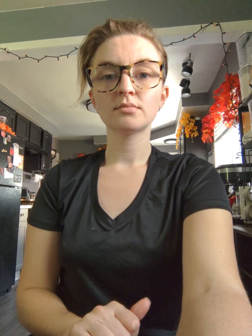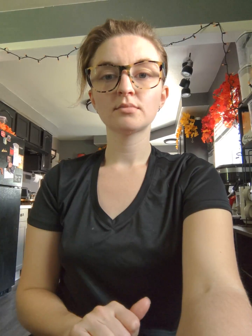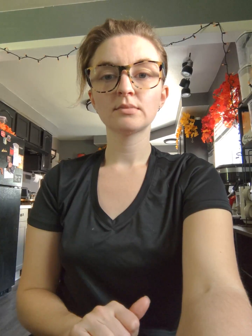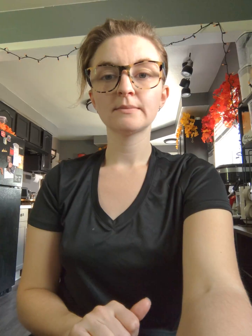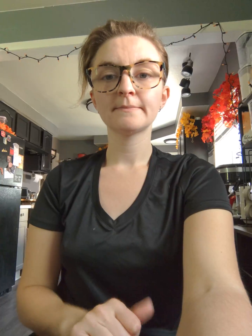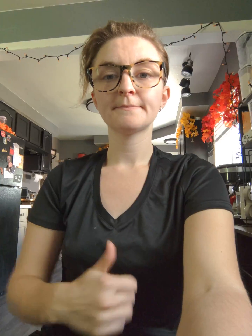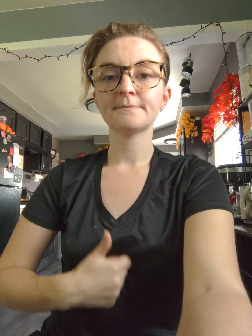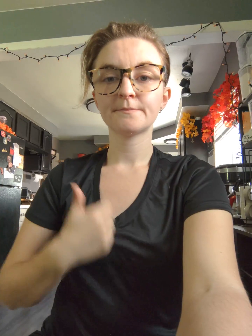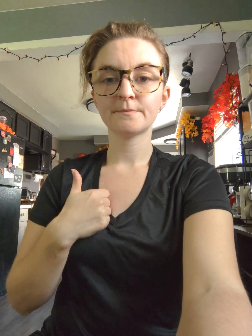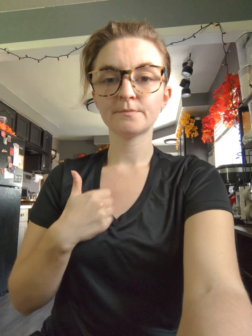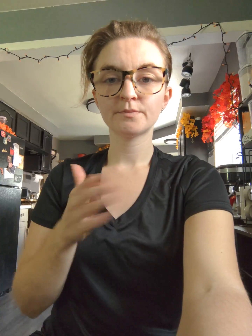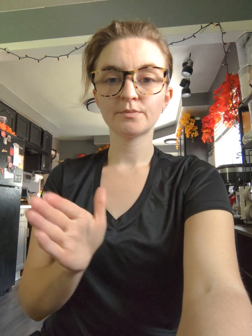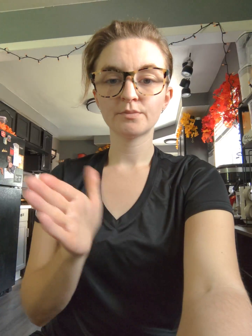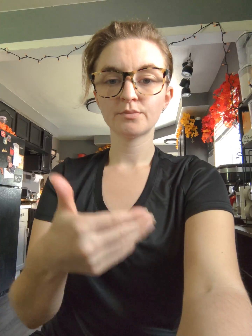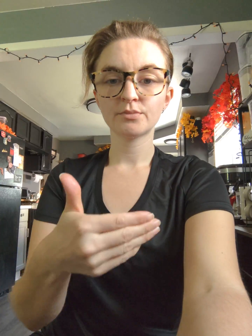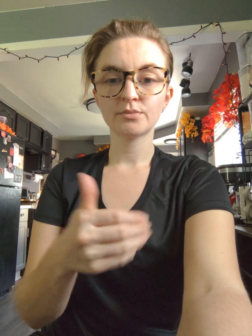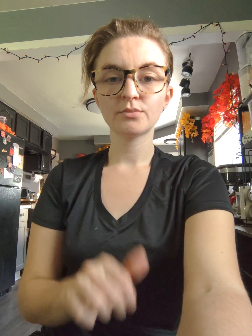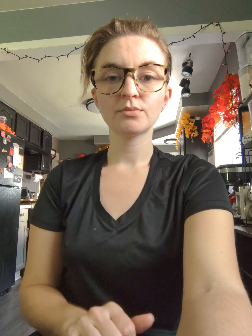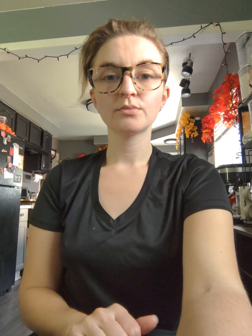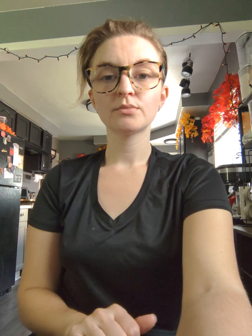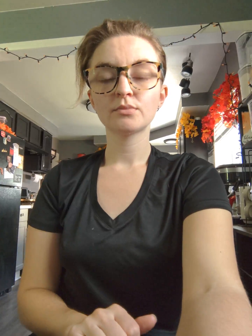living room